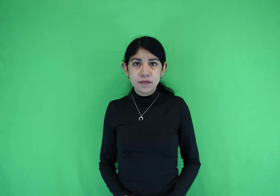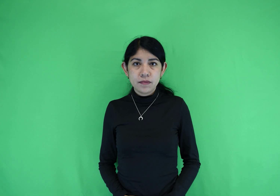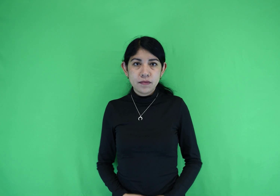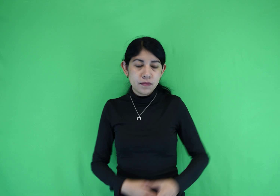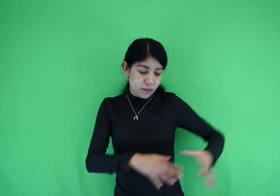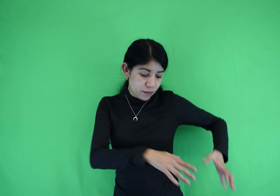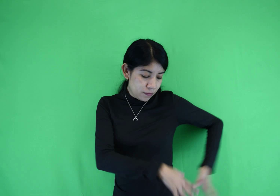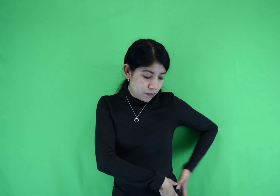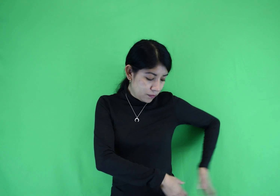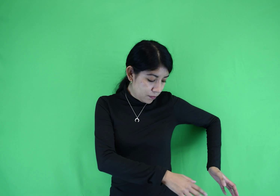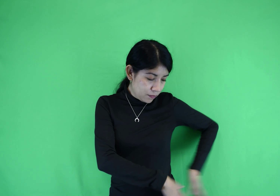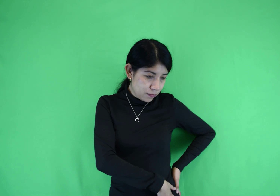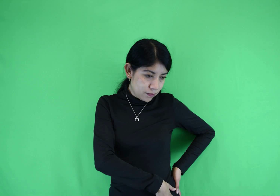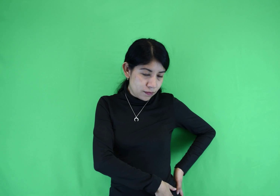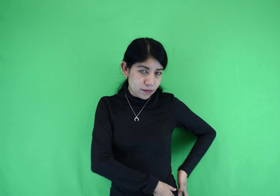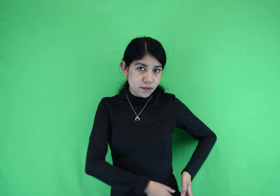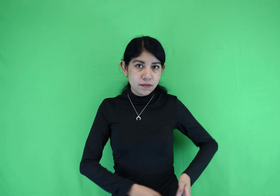pierna